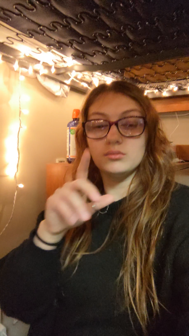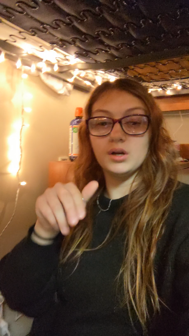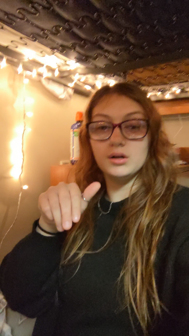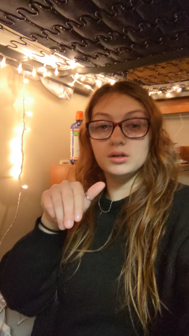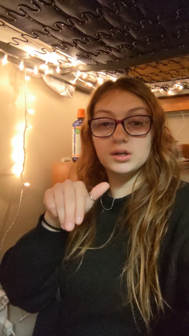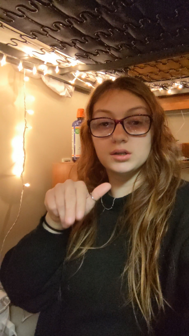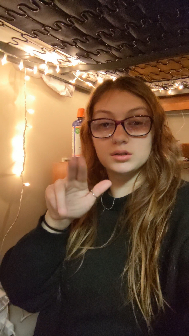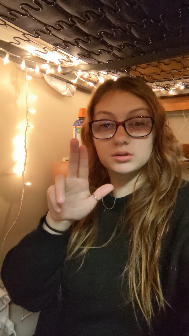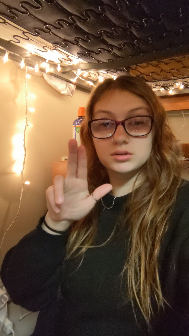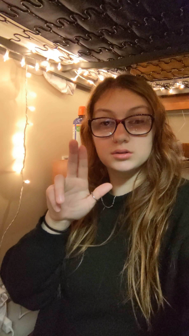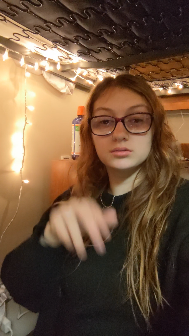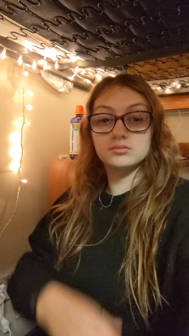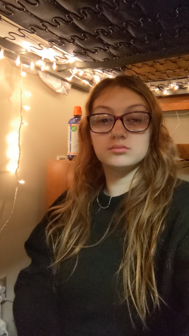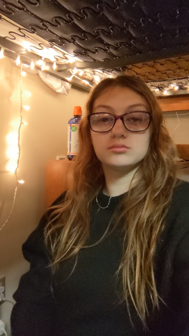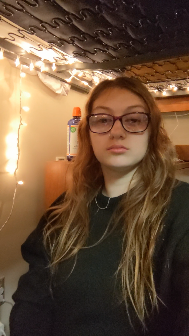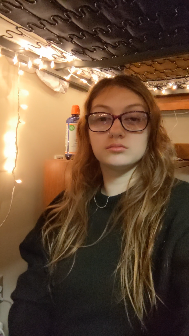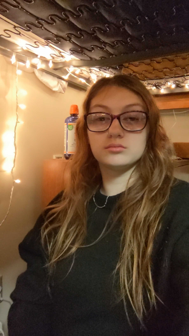lick